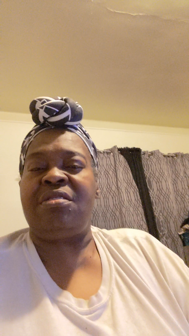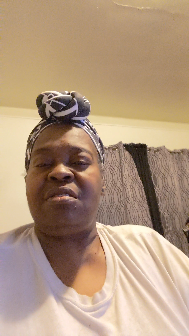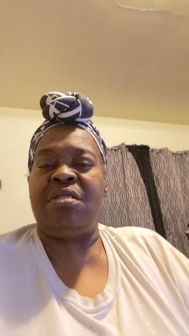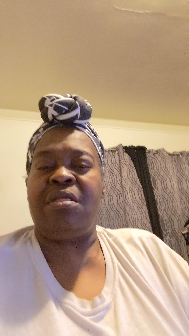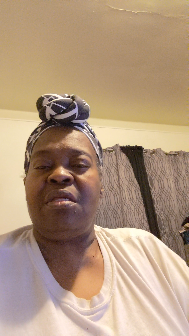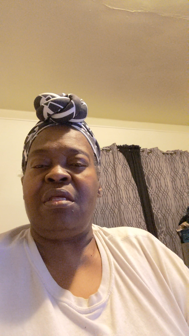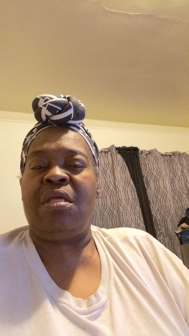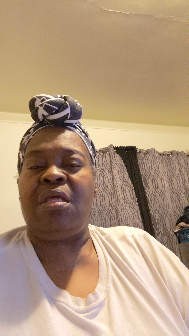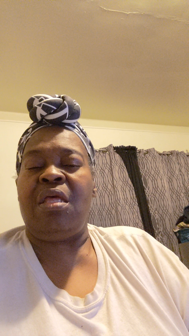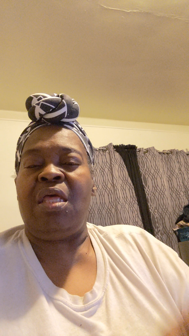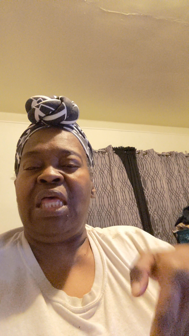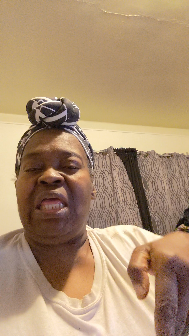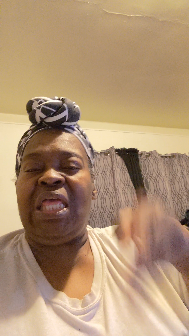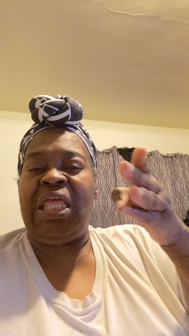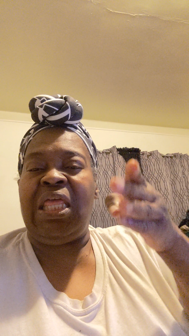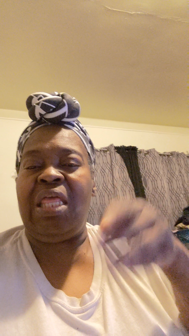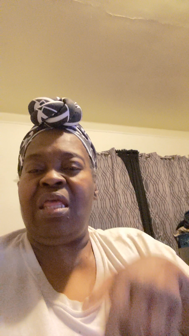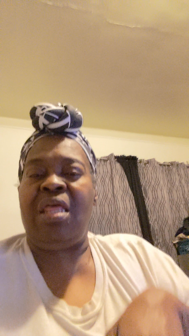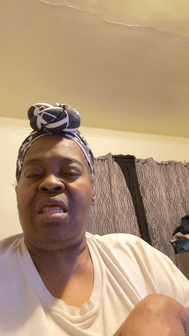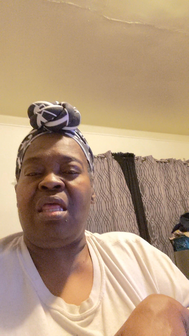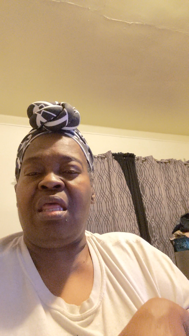kick